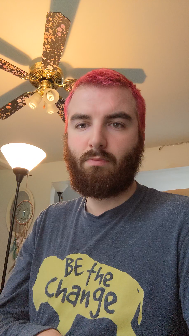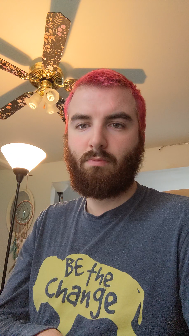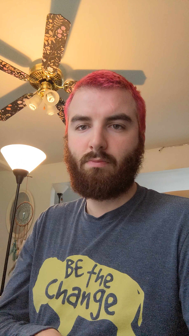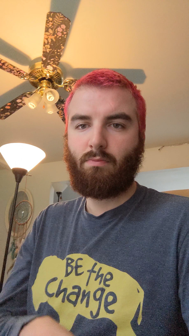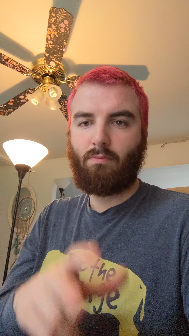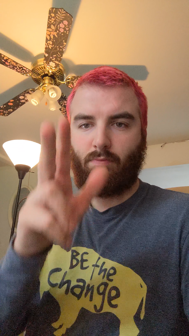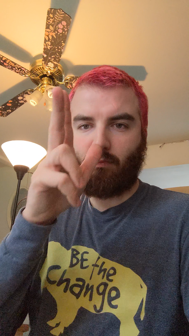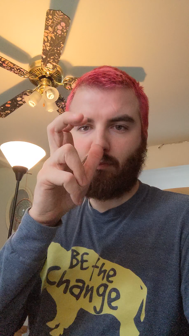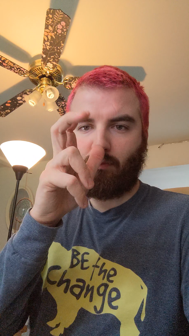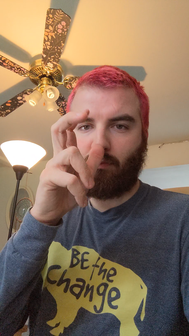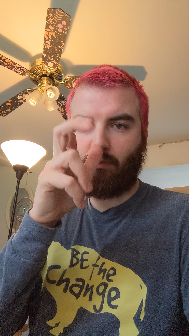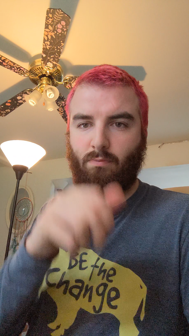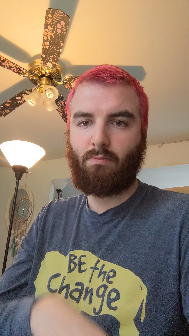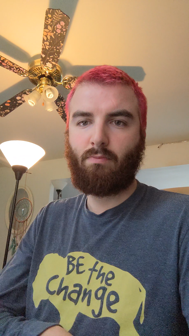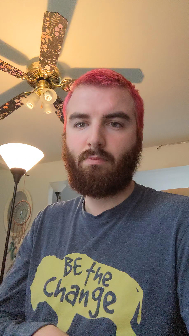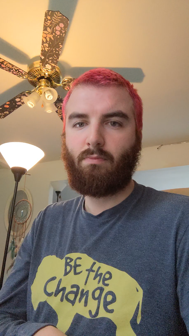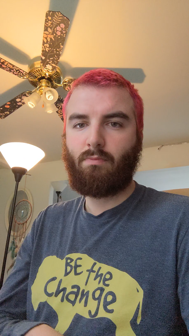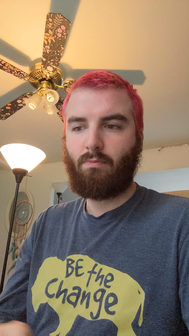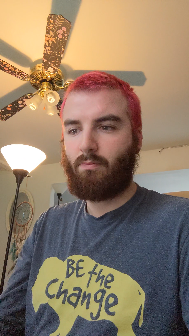ant